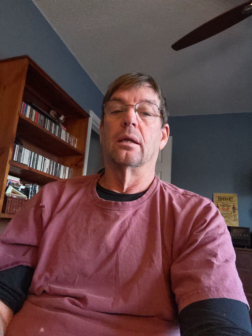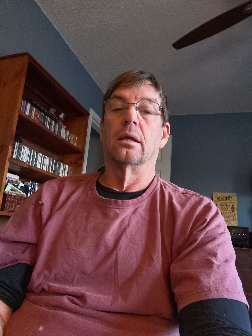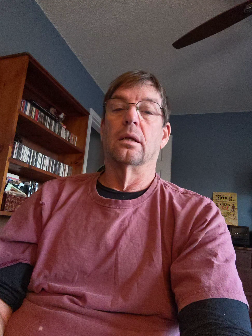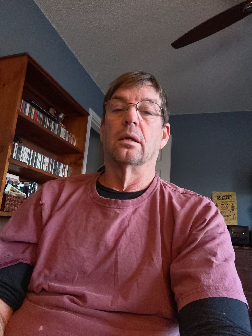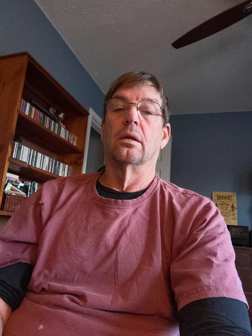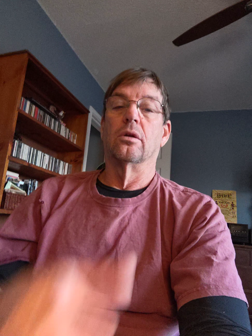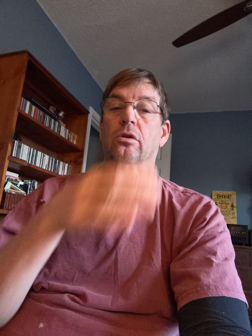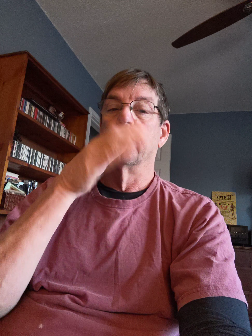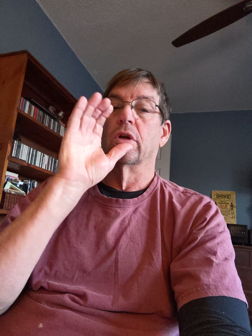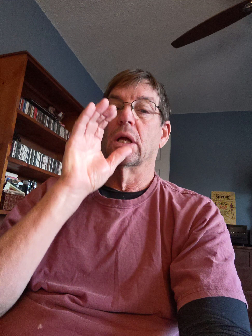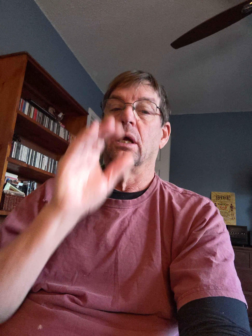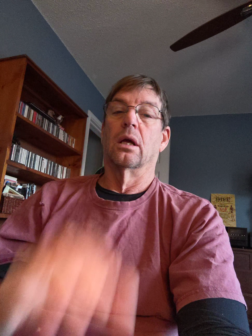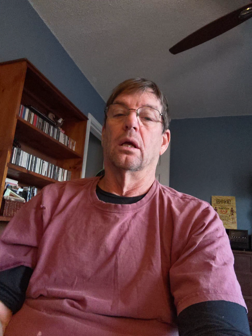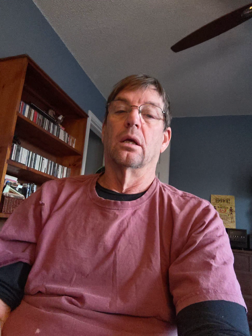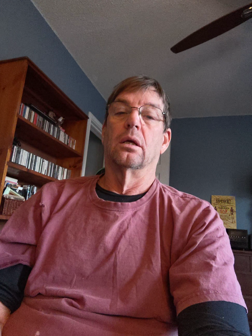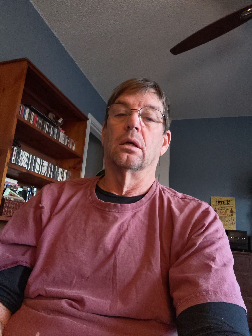drink